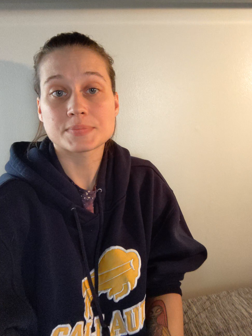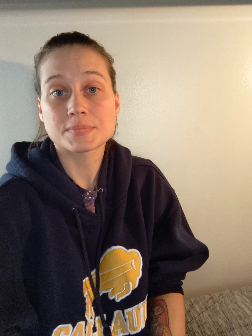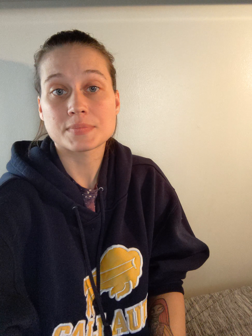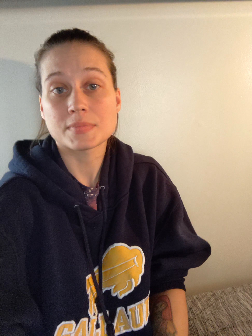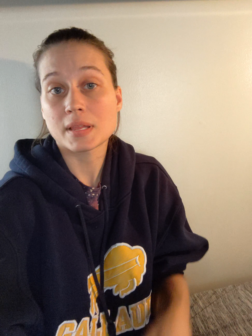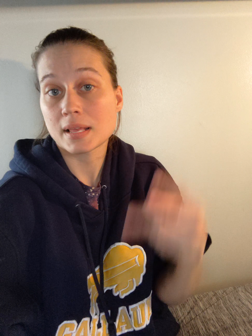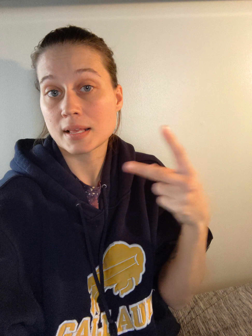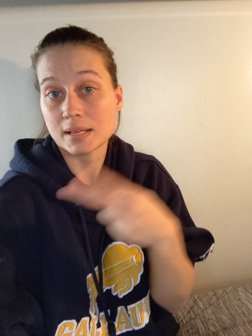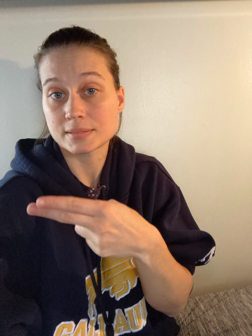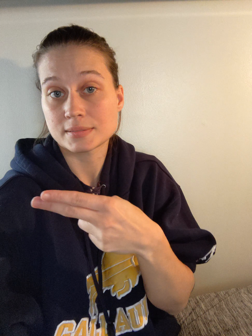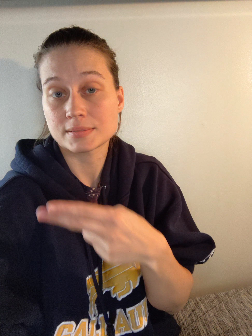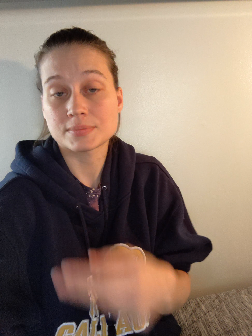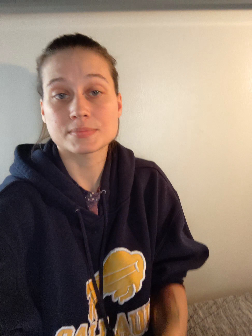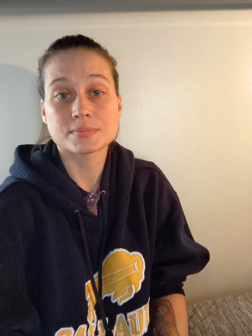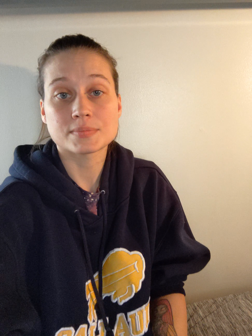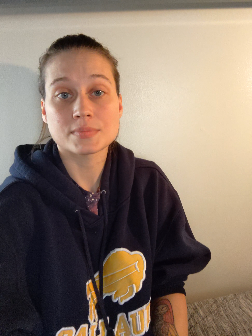cut